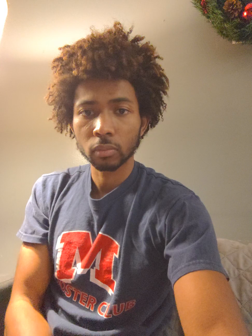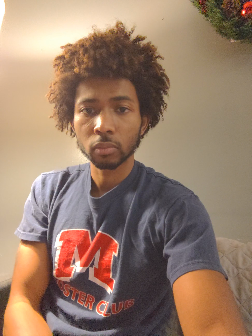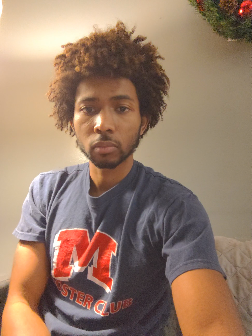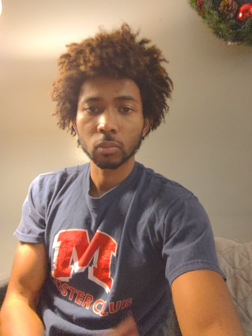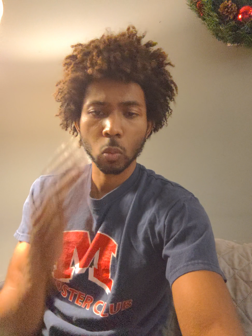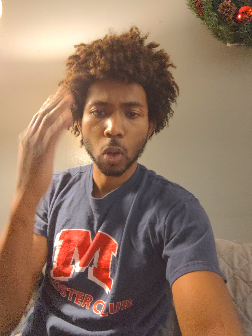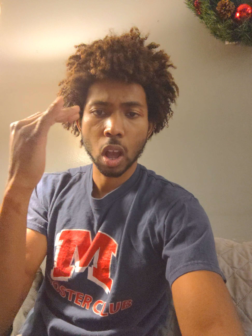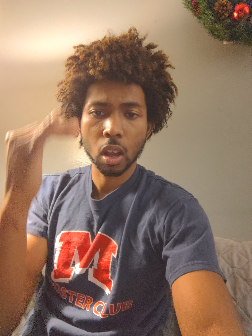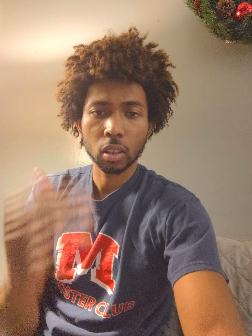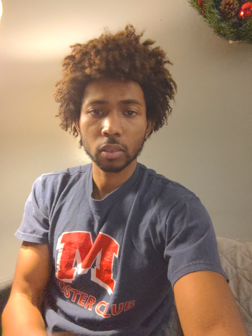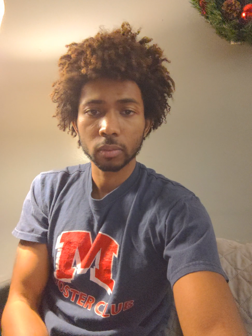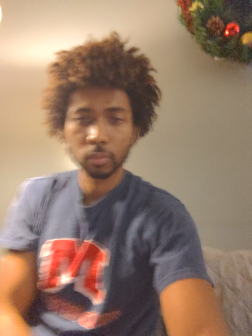why